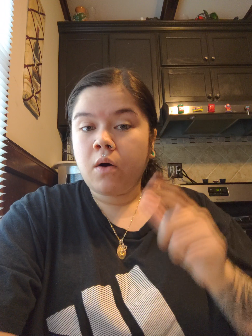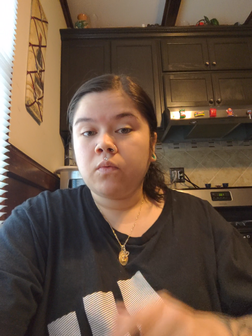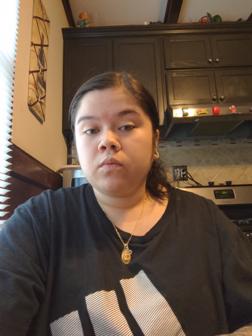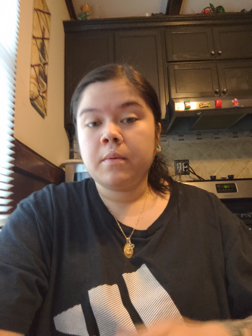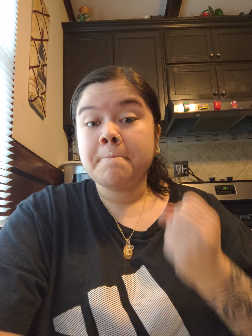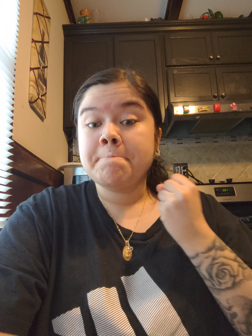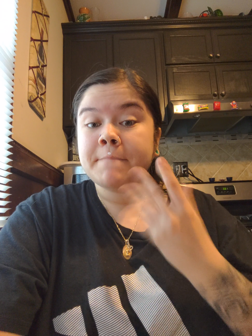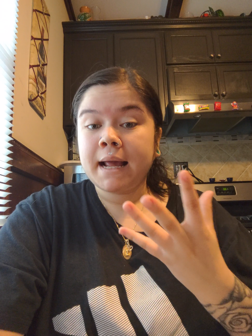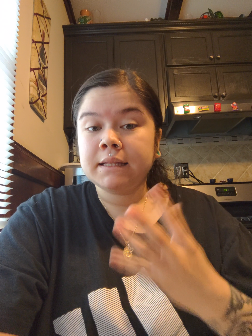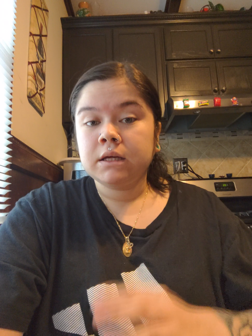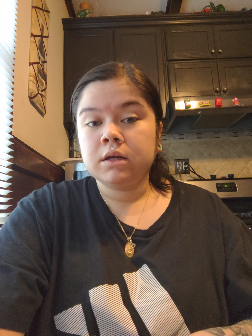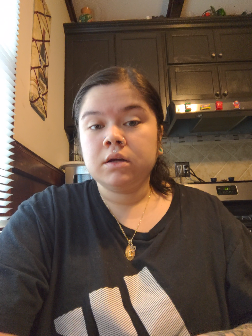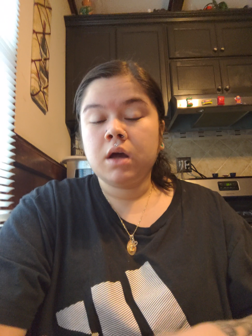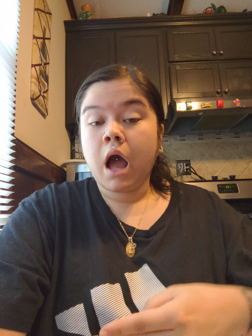many